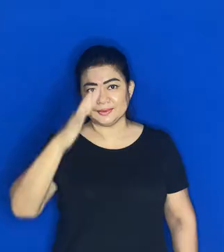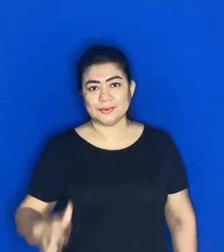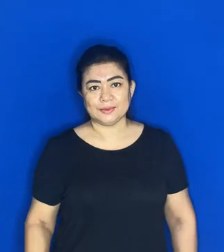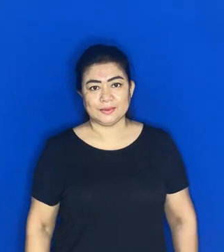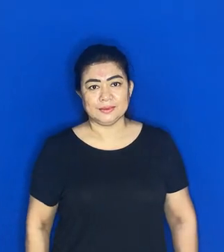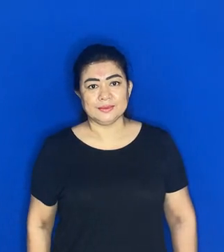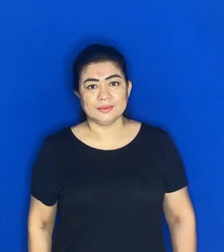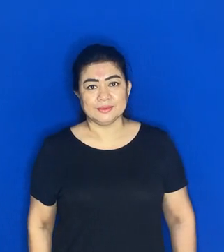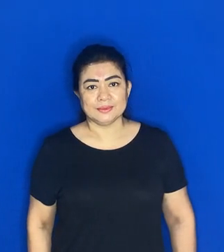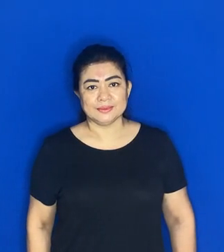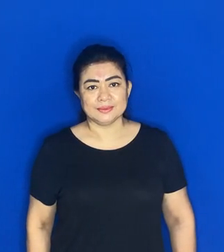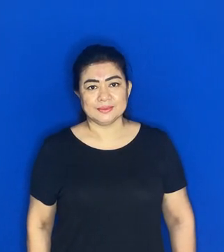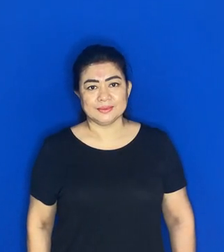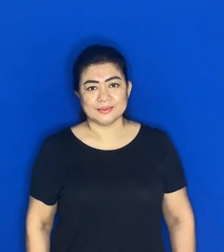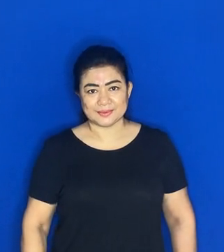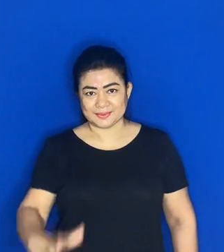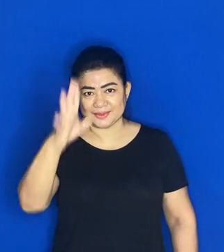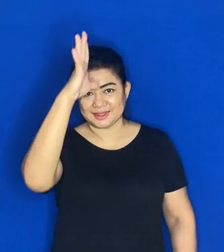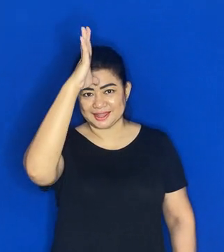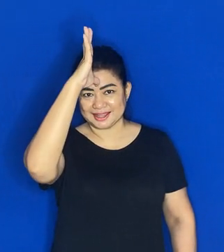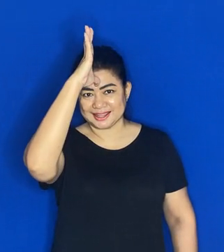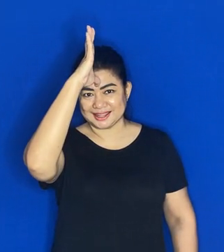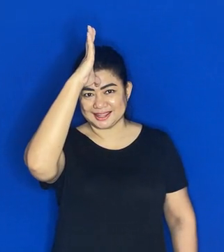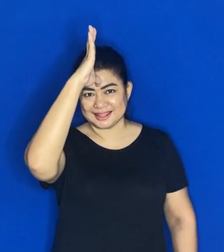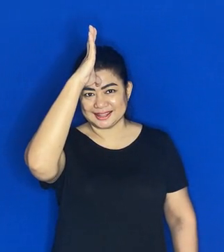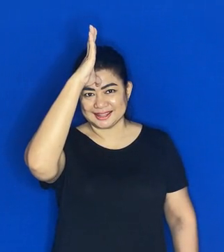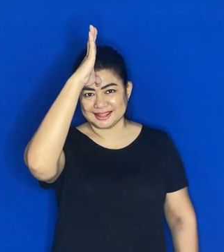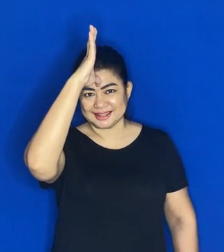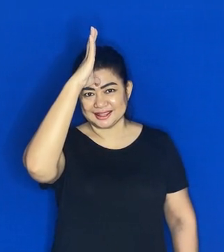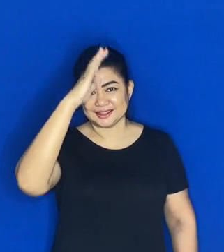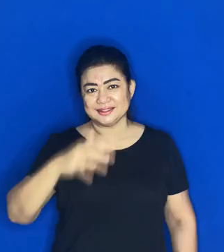father